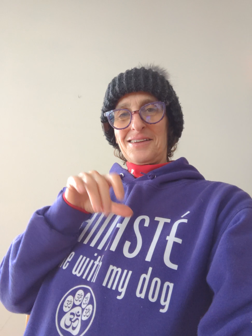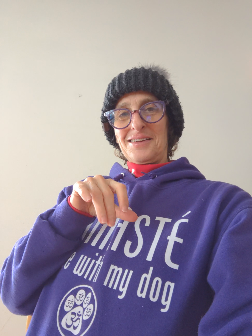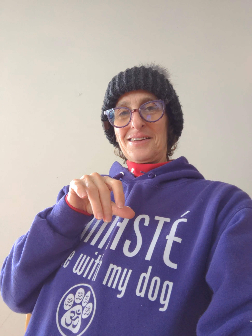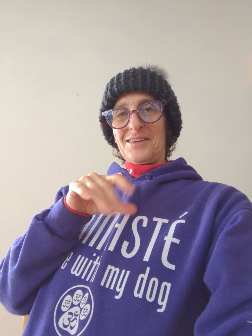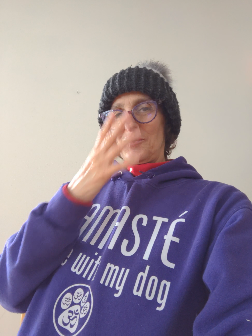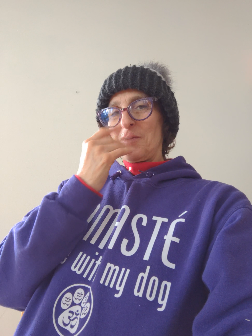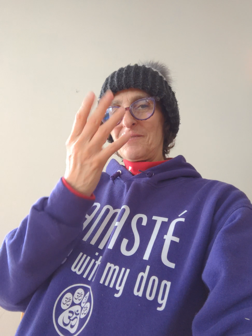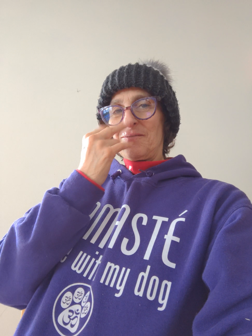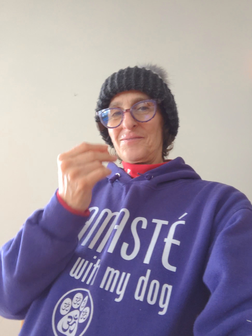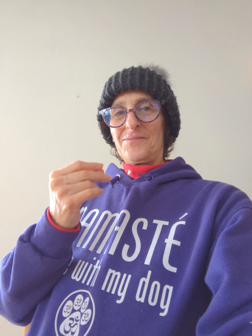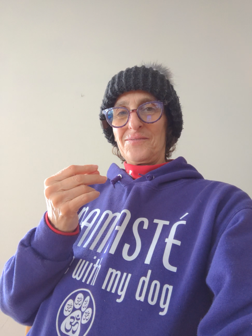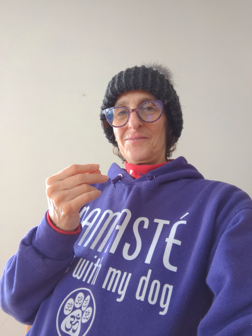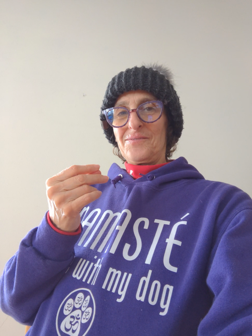wolf